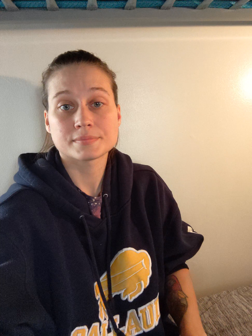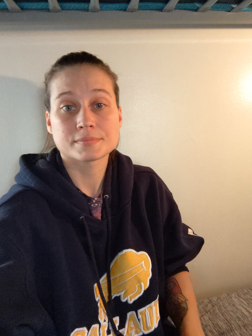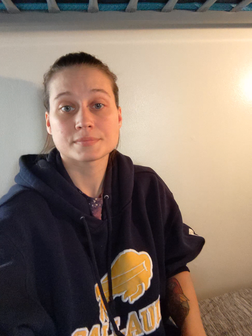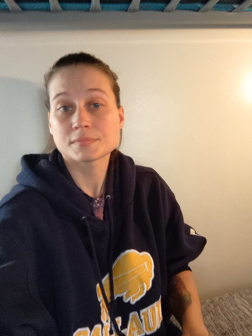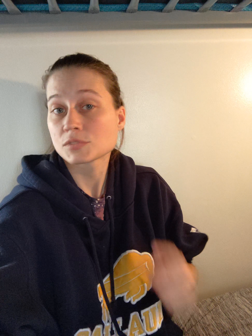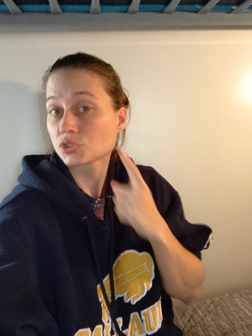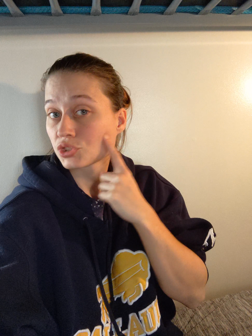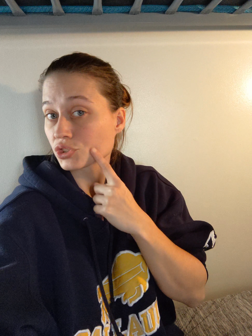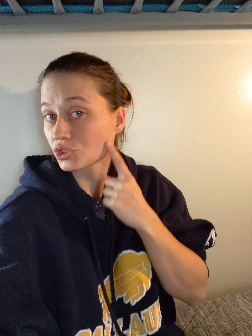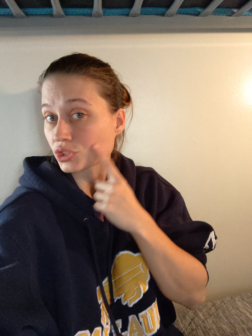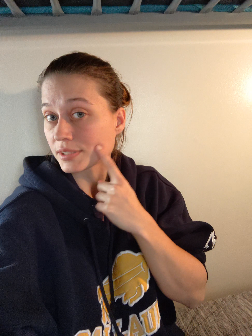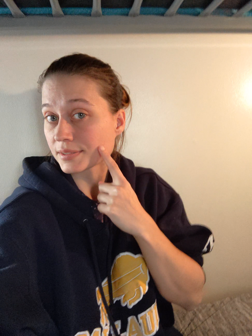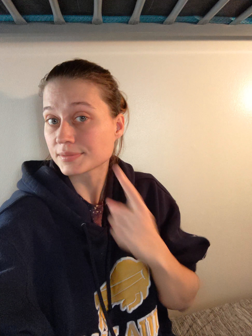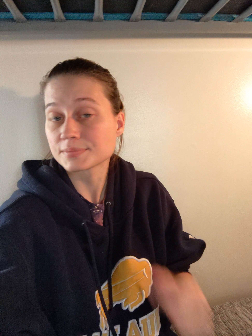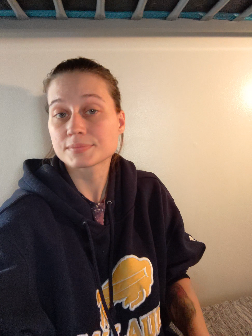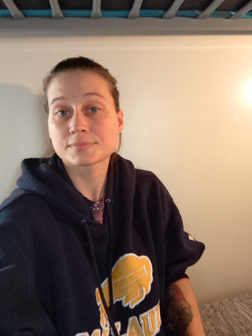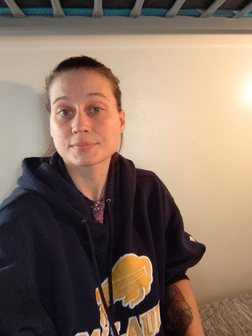cheek